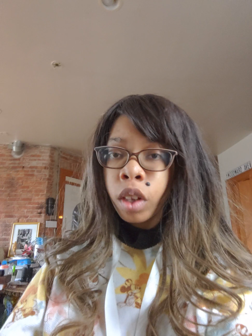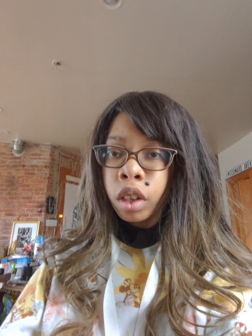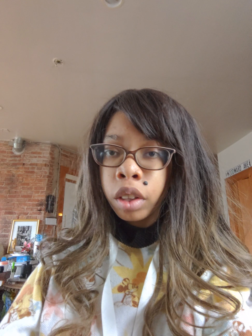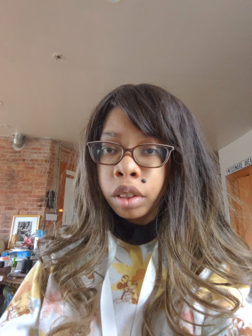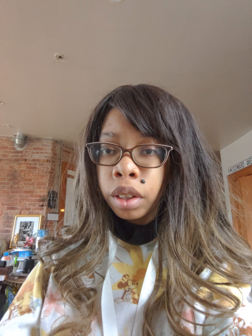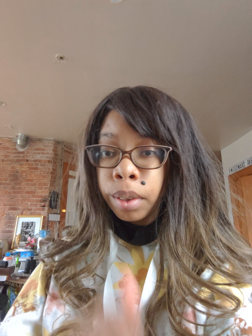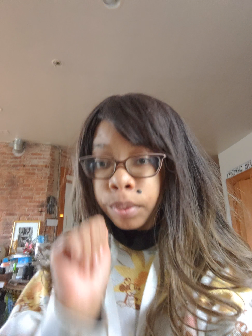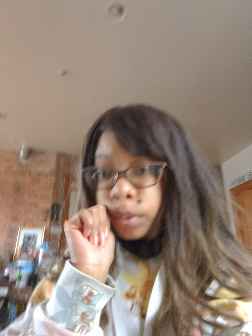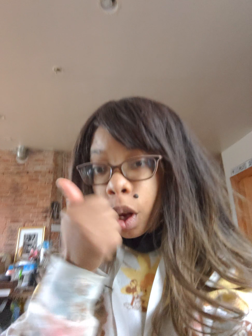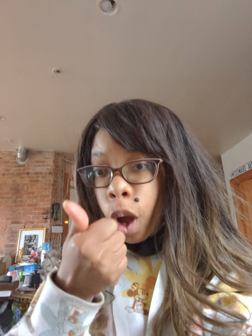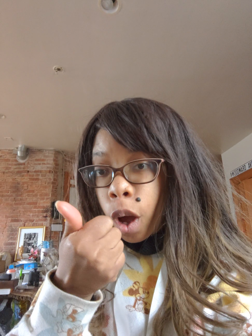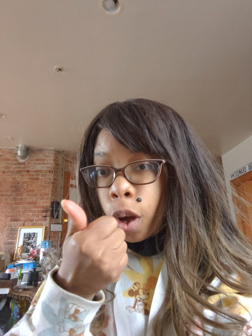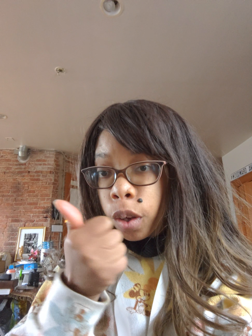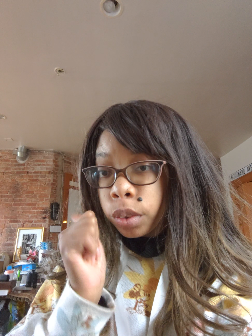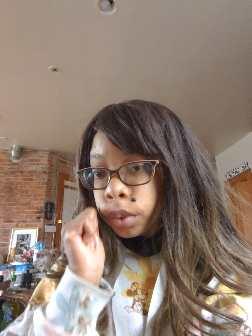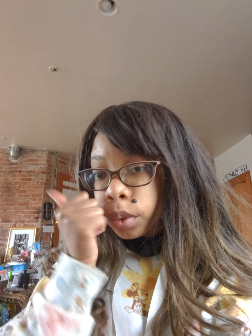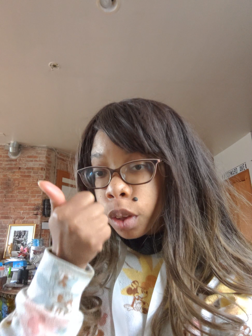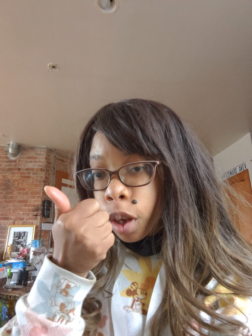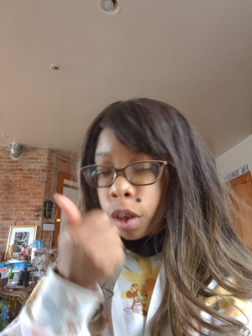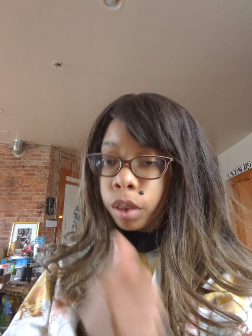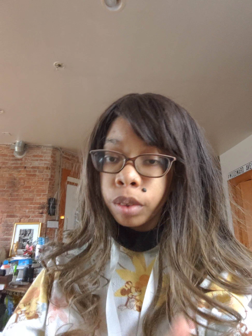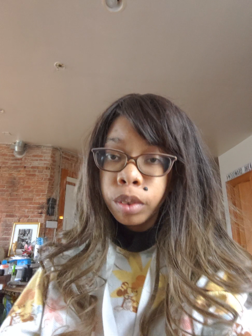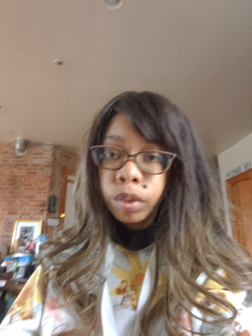tomorrow